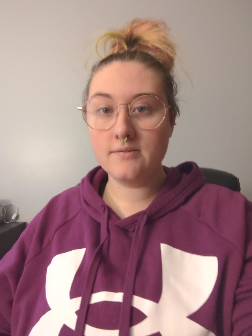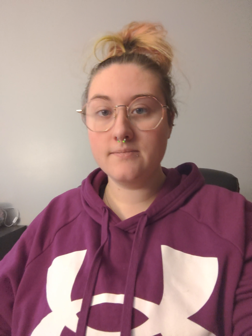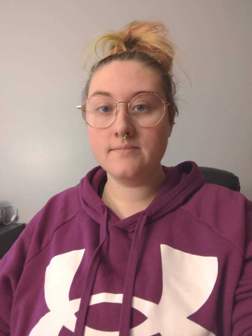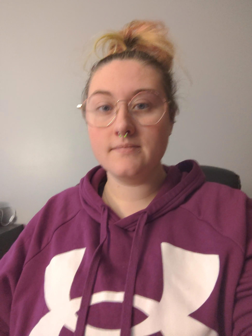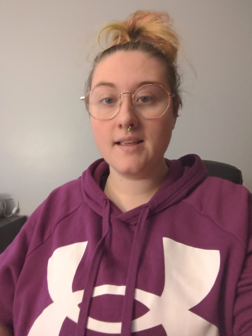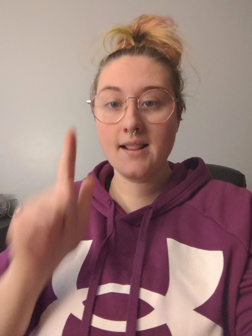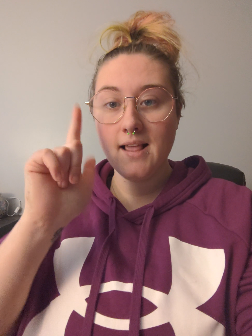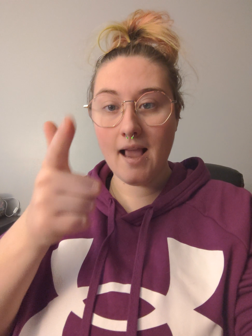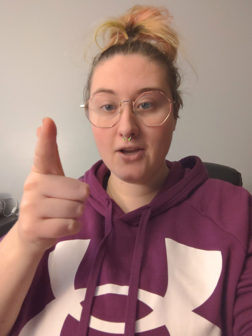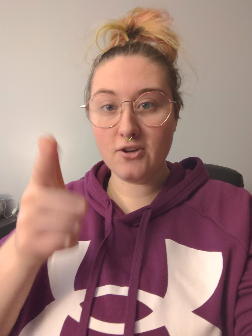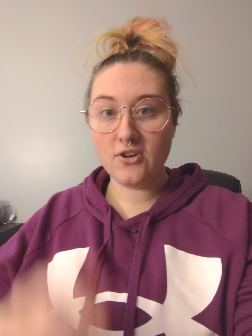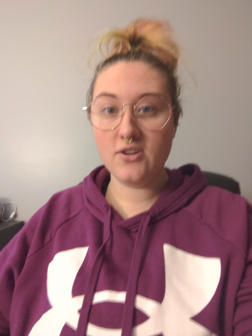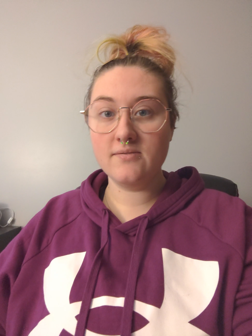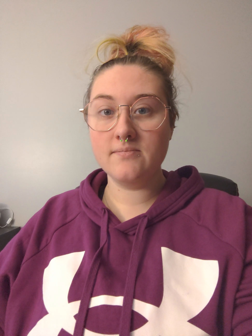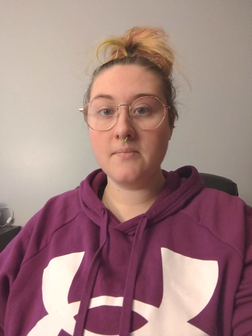later